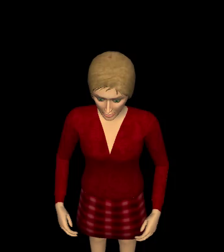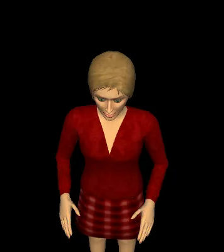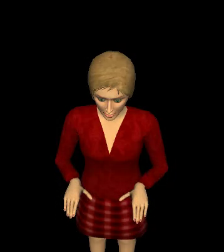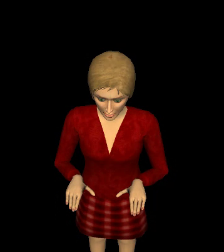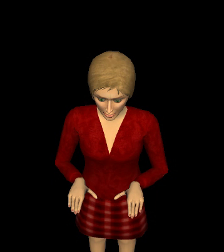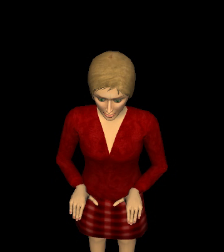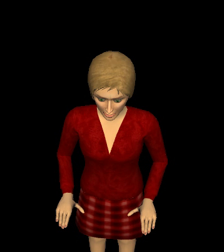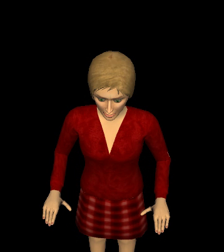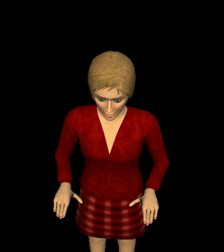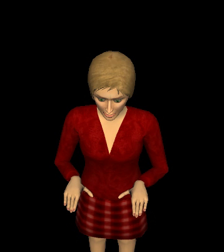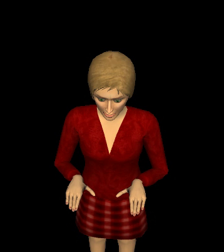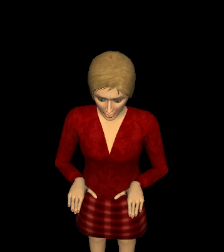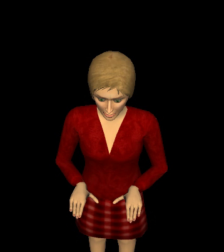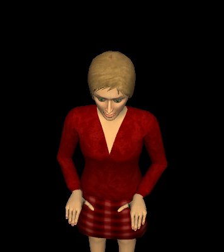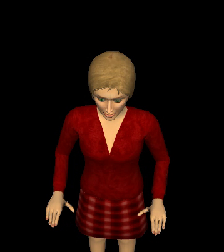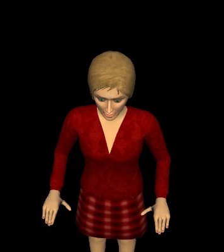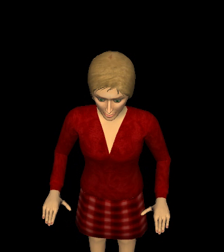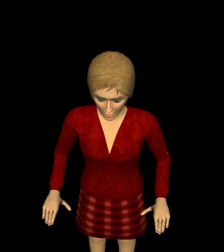ببطء